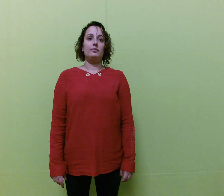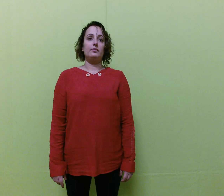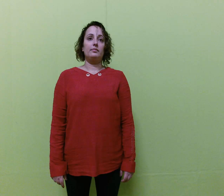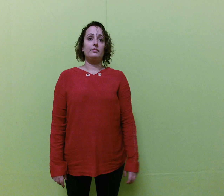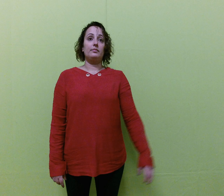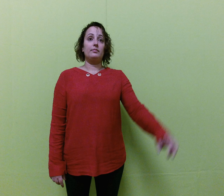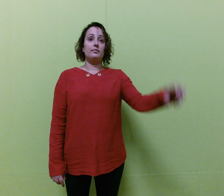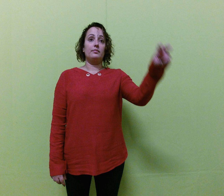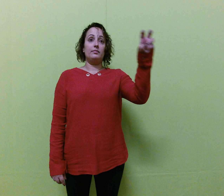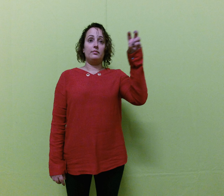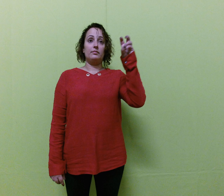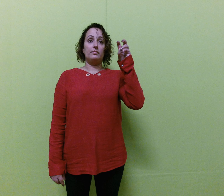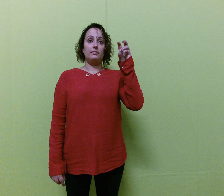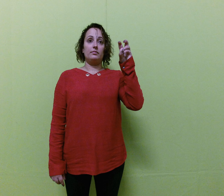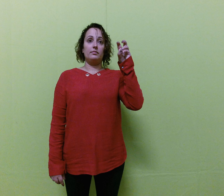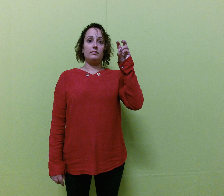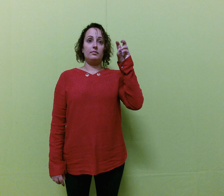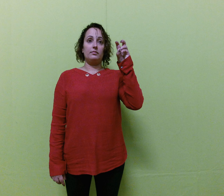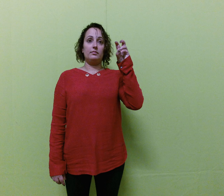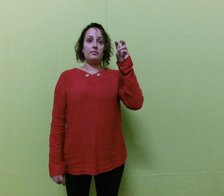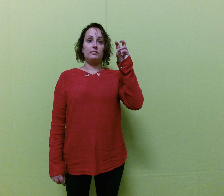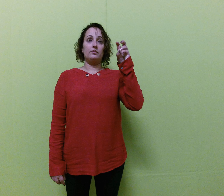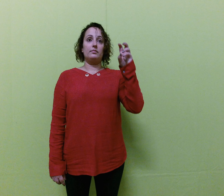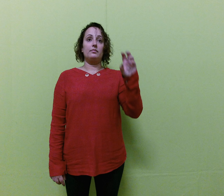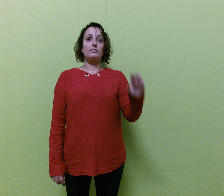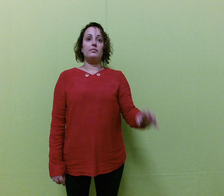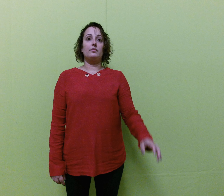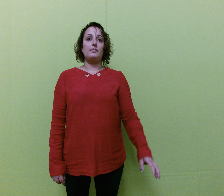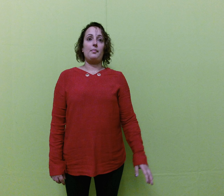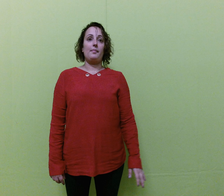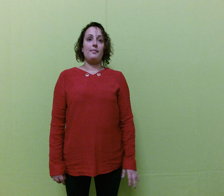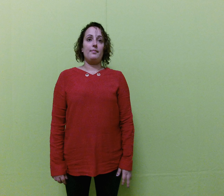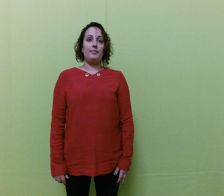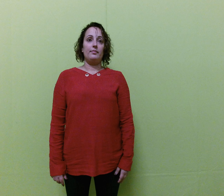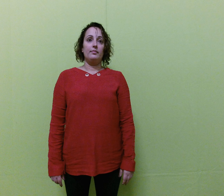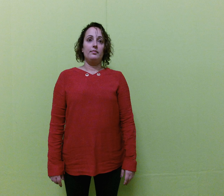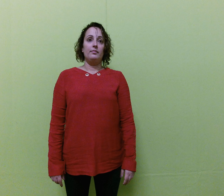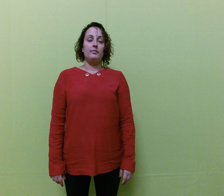cinco